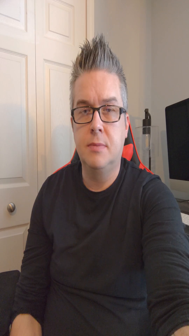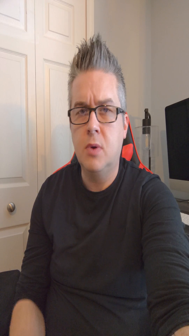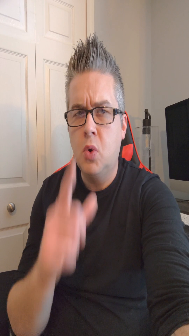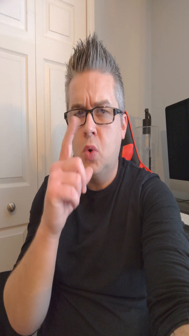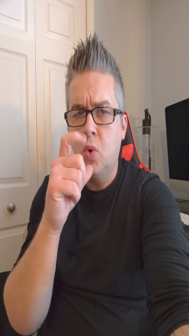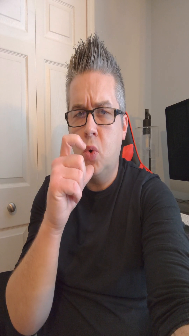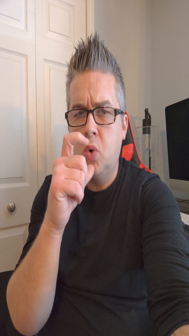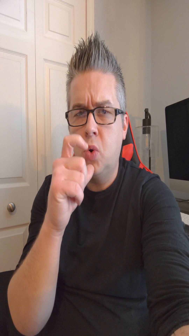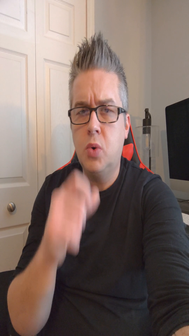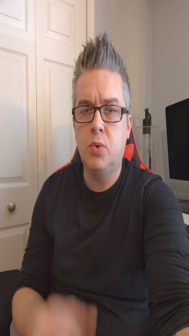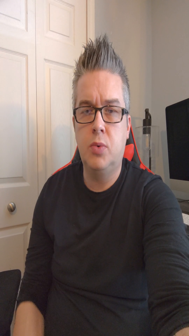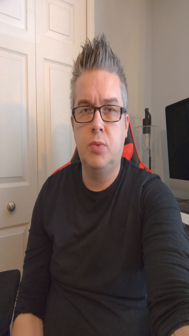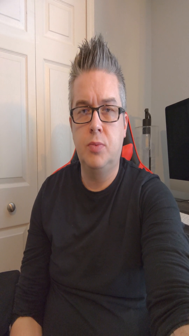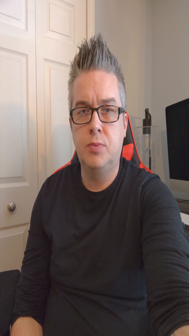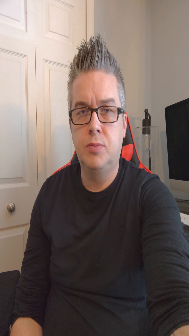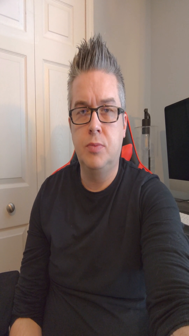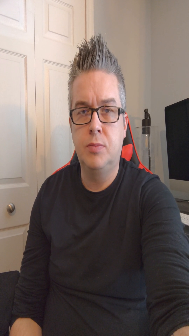who